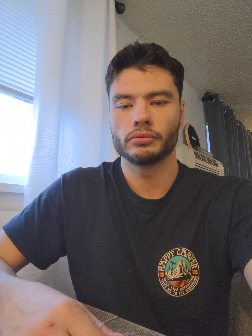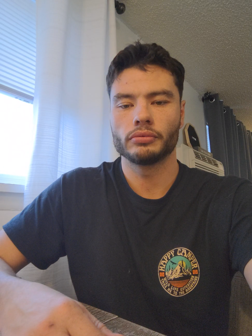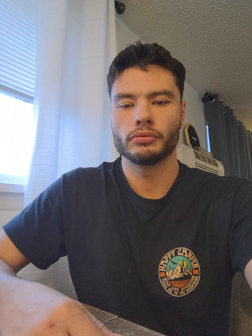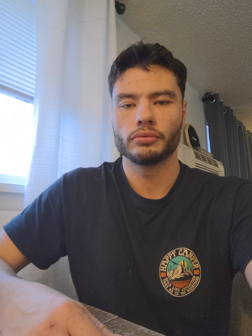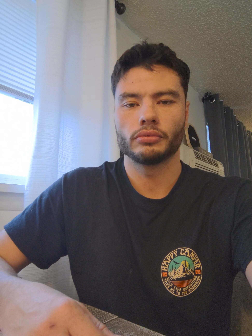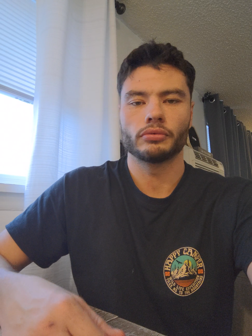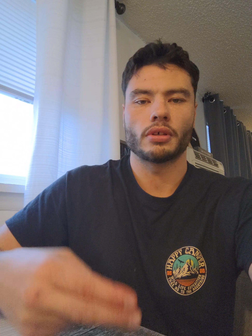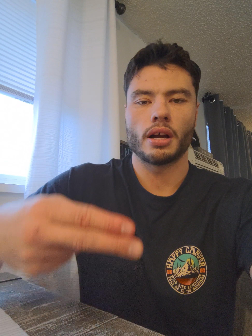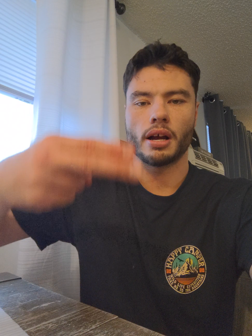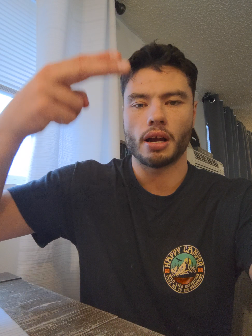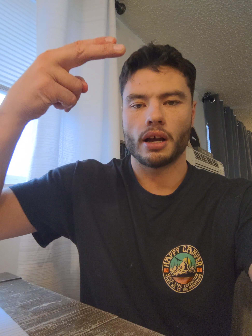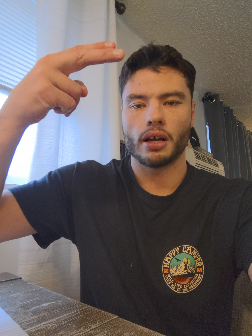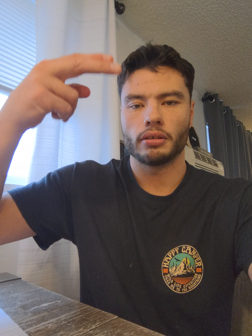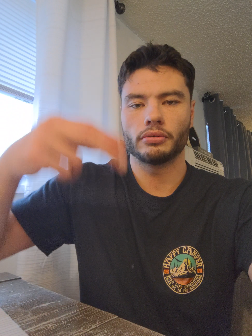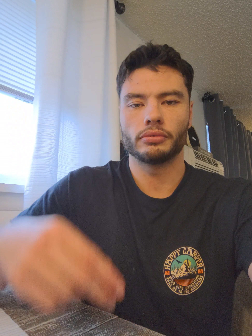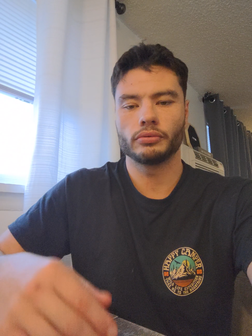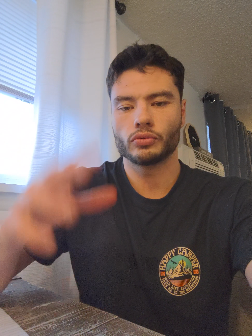high